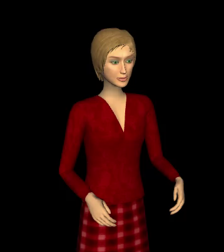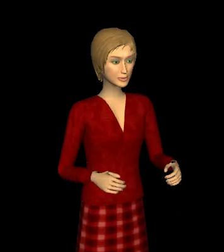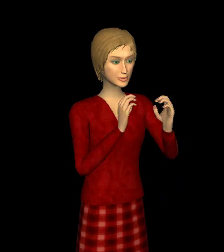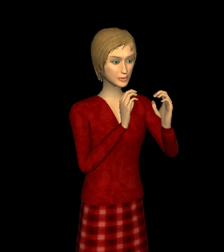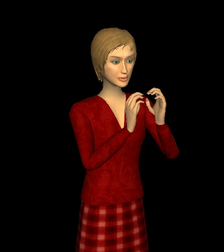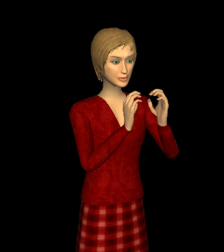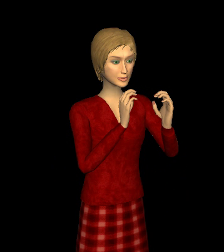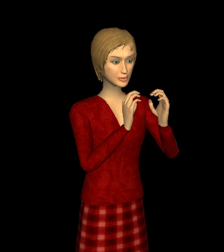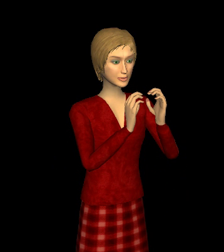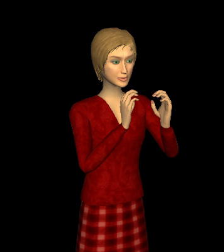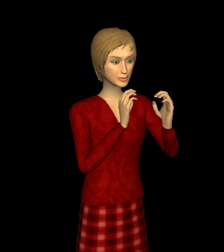فهم